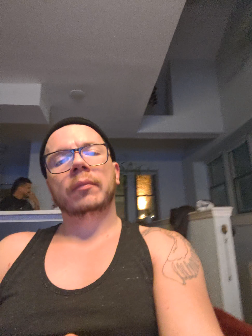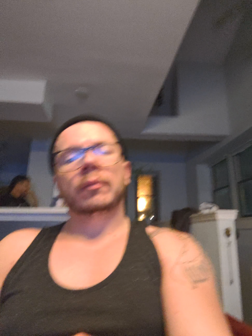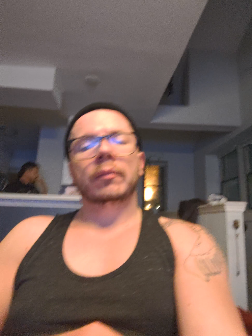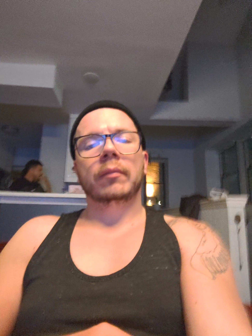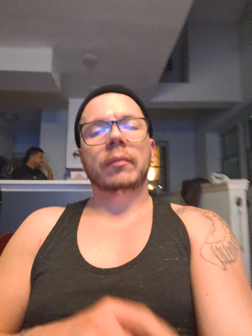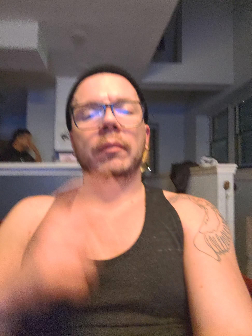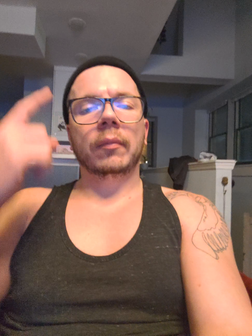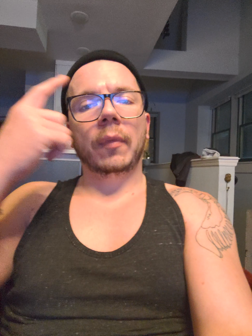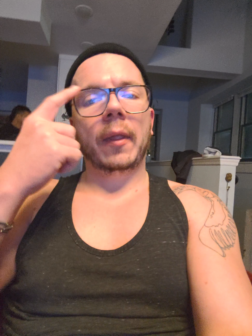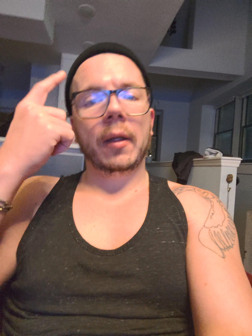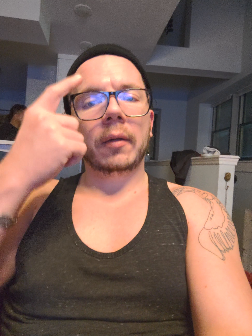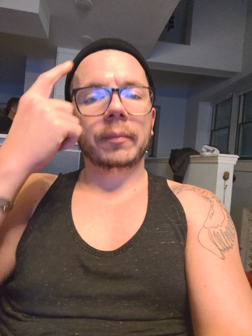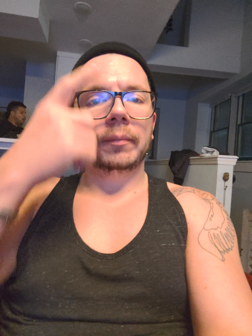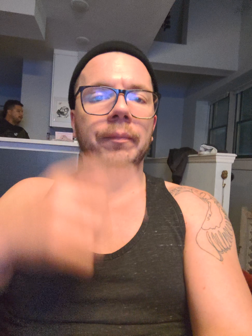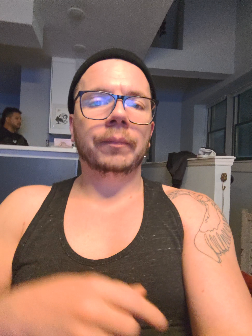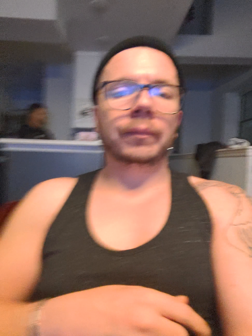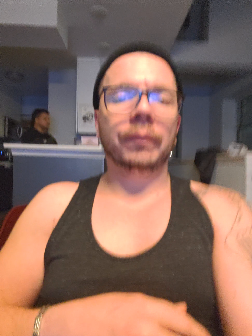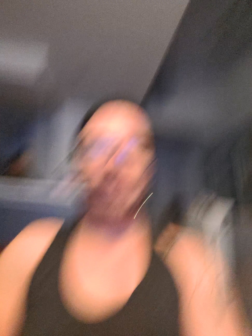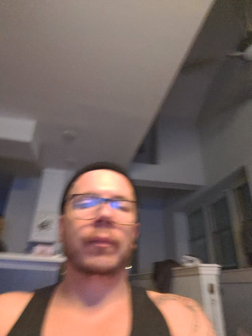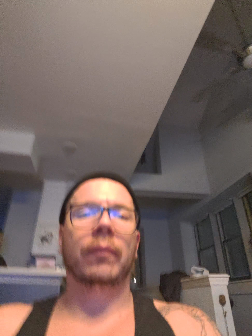think